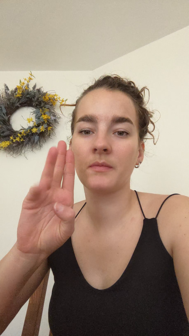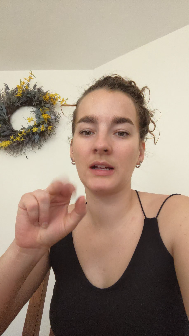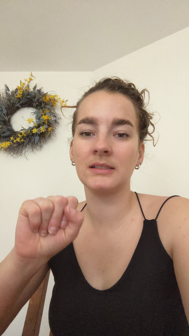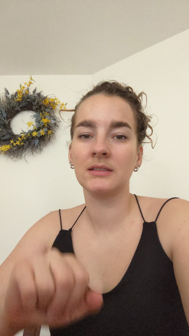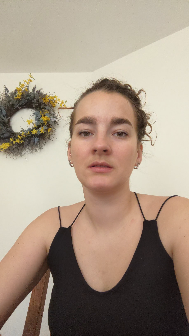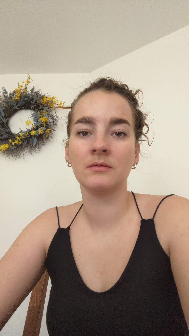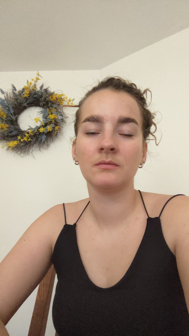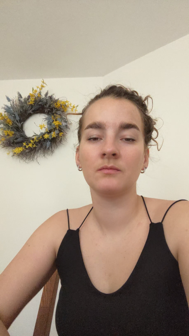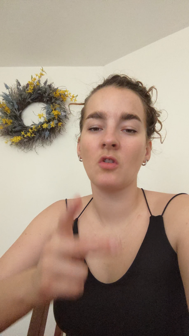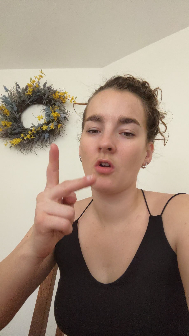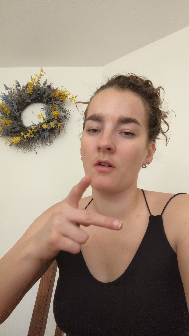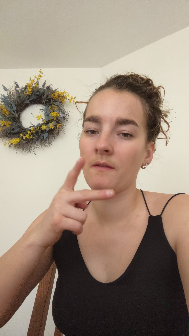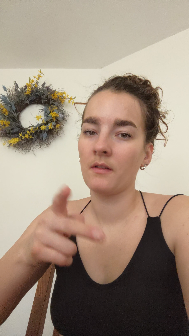careful